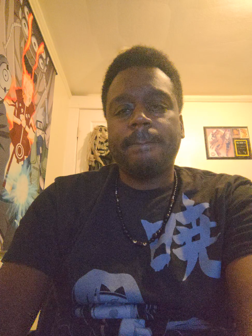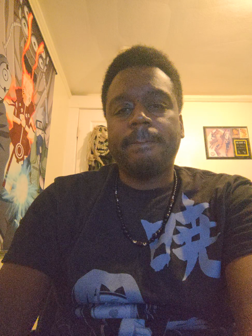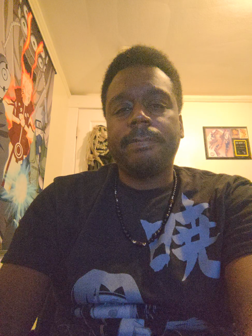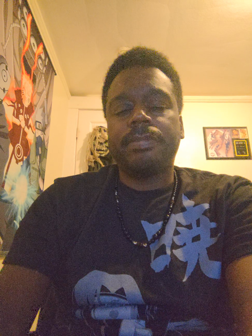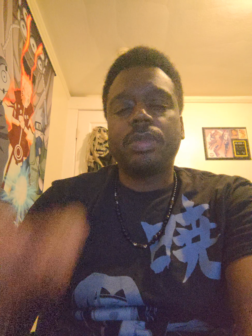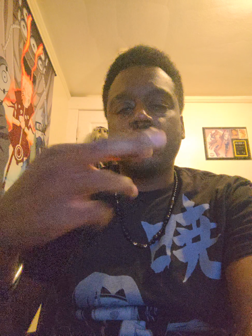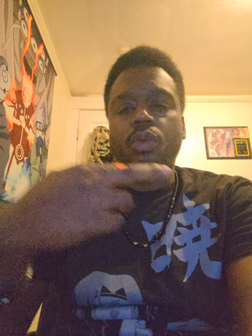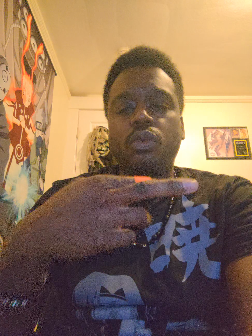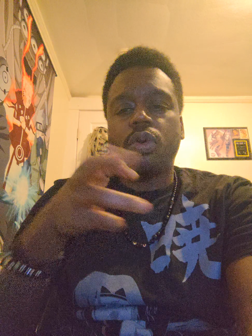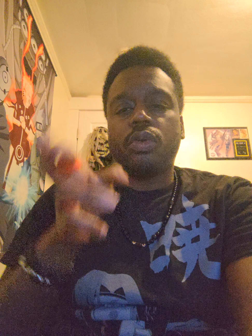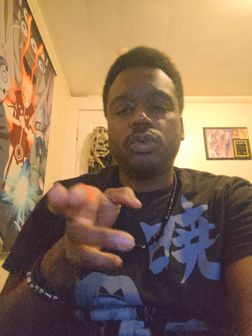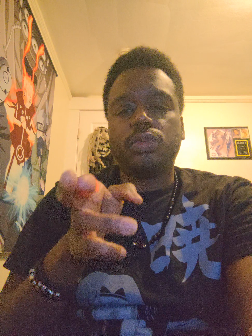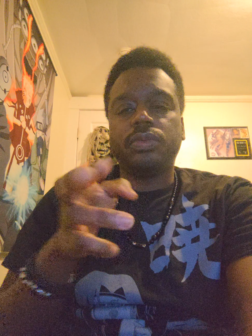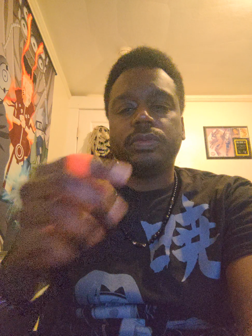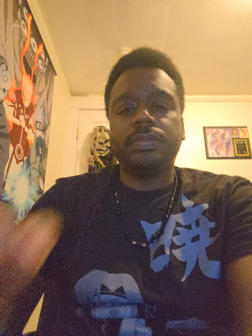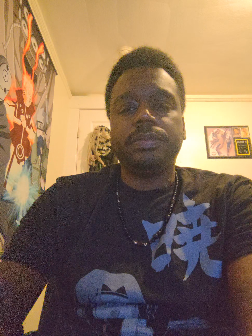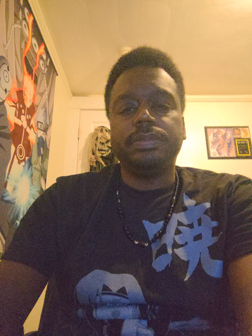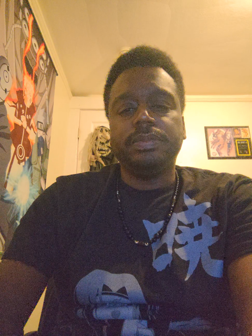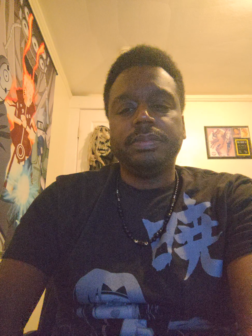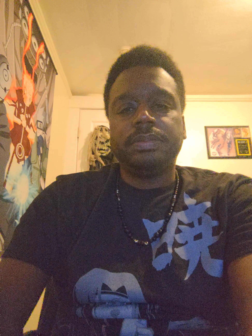room